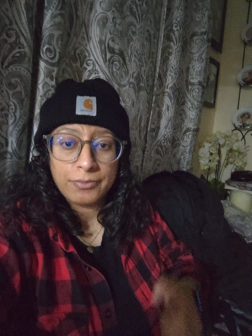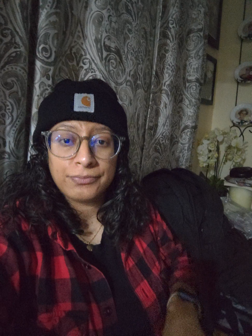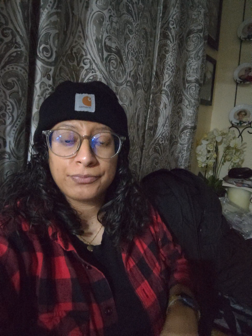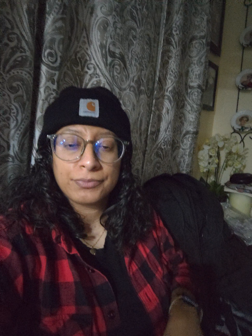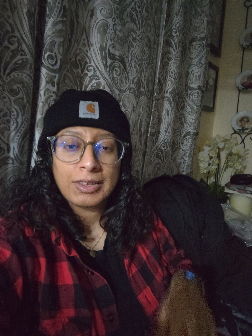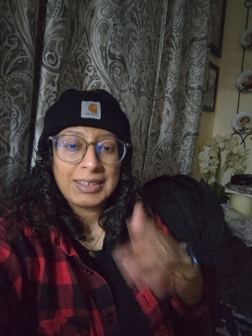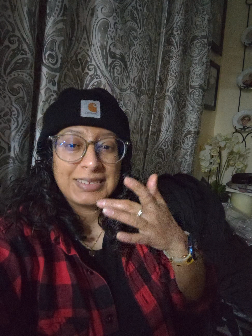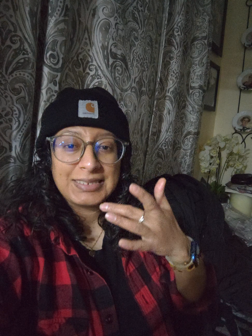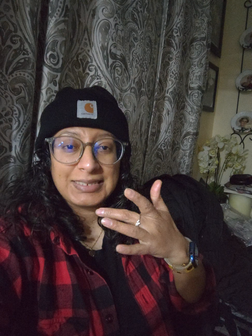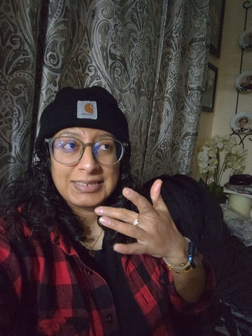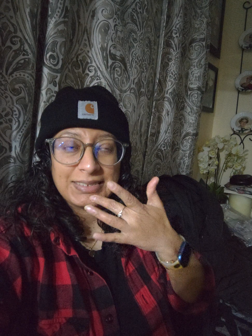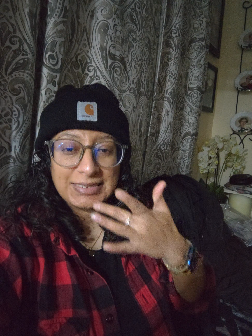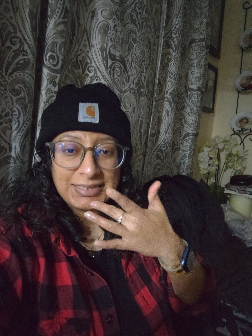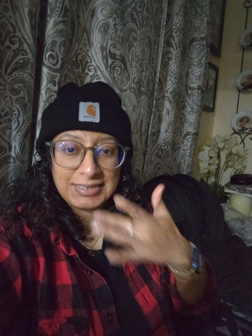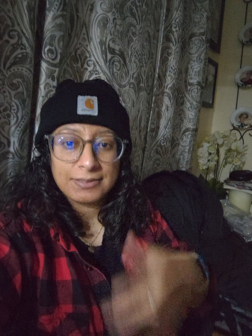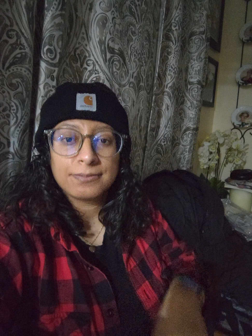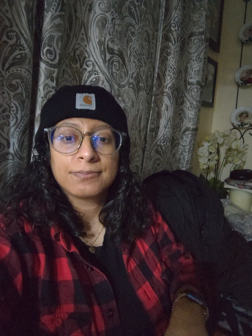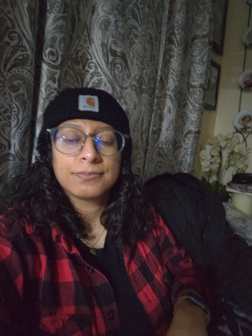taste